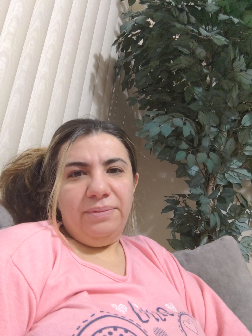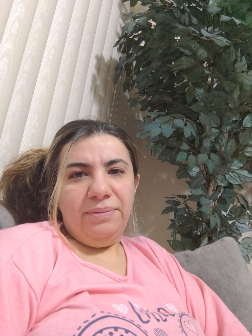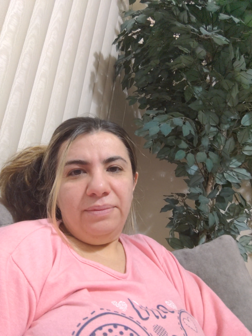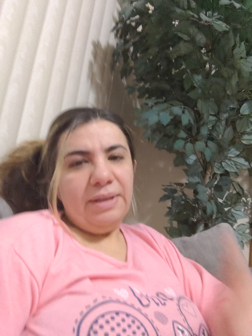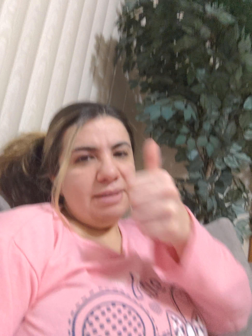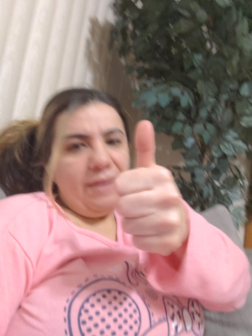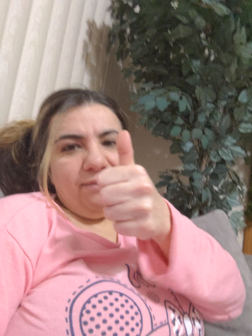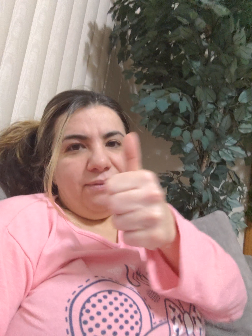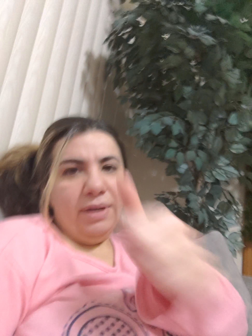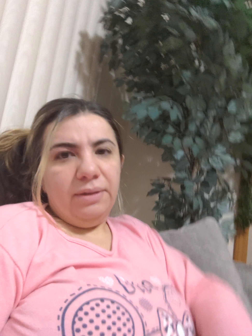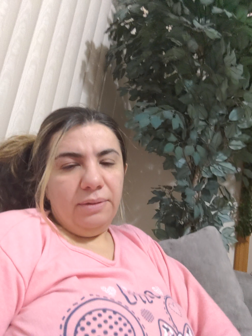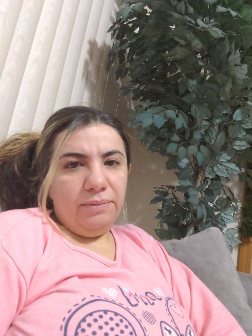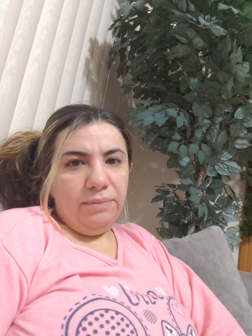yourself